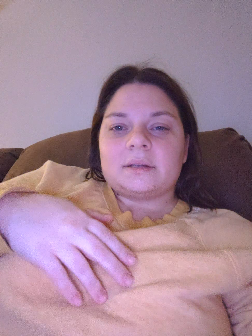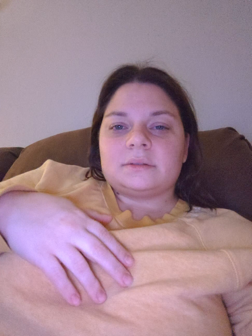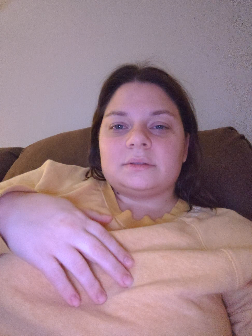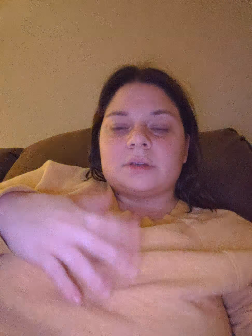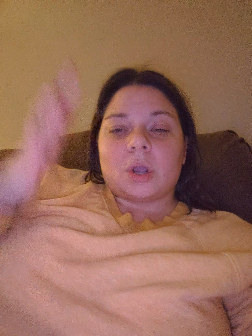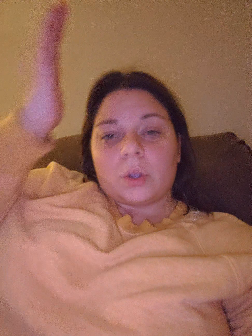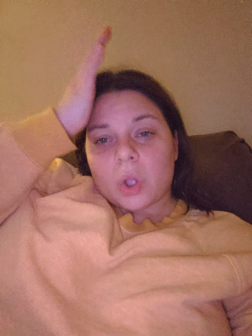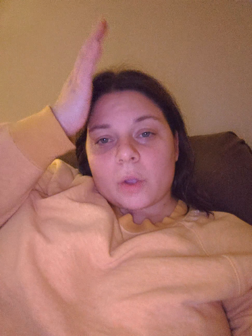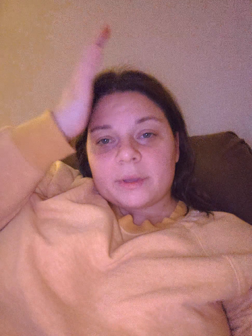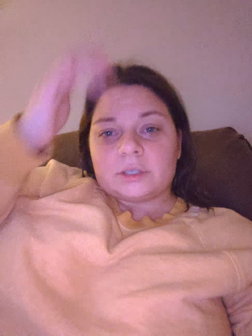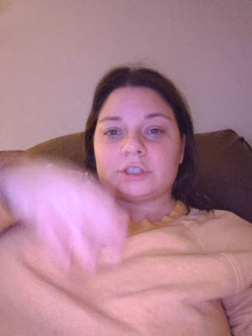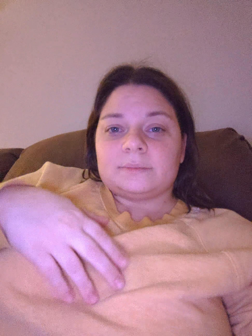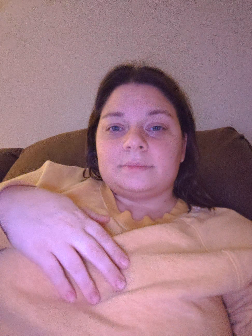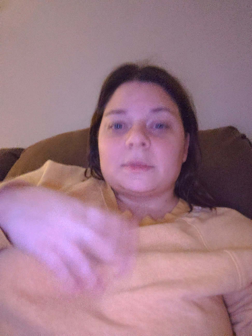garbage